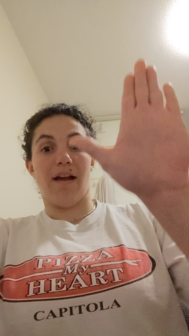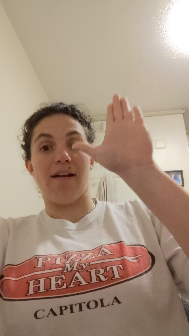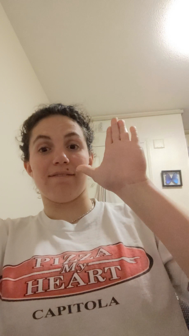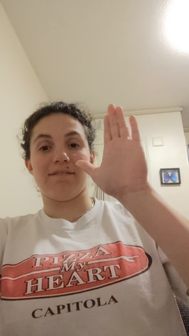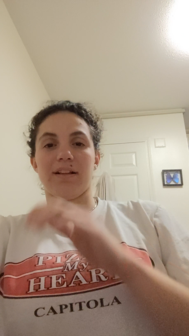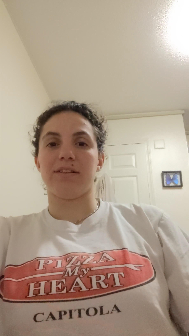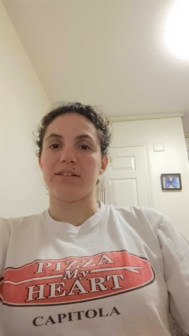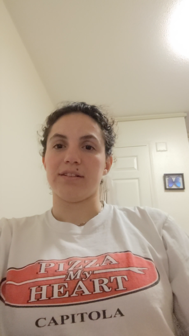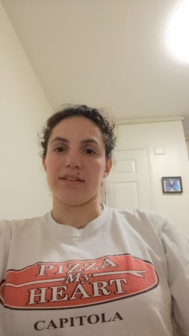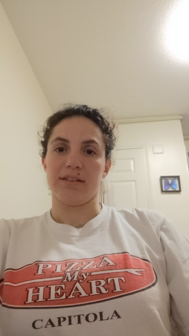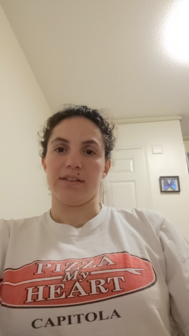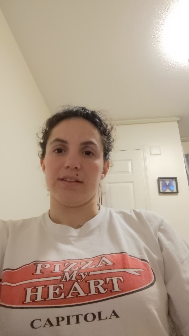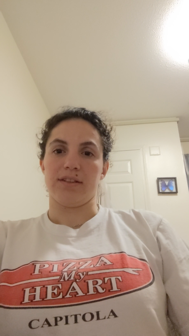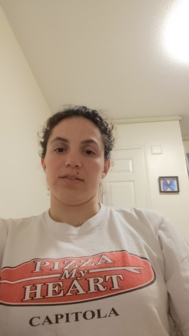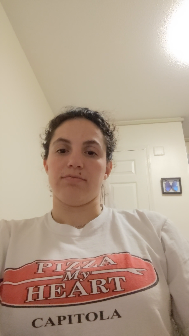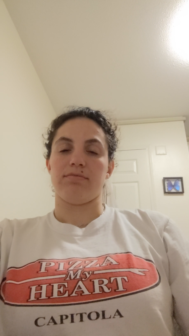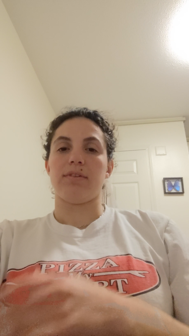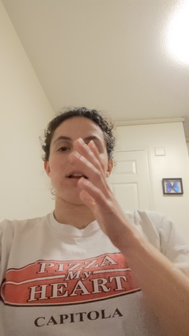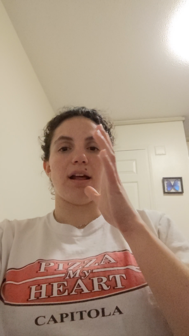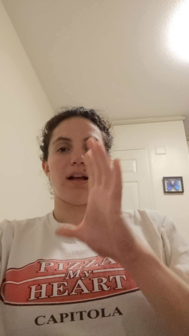lady